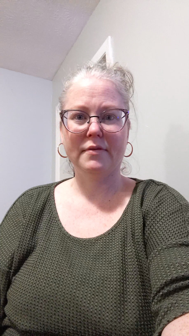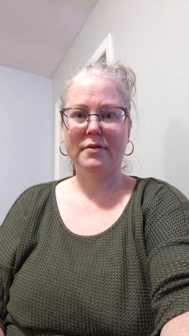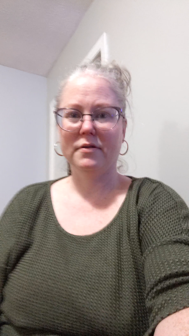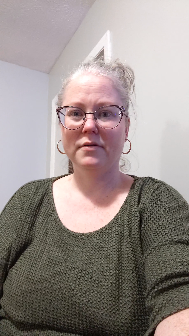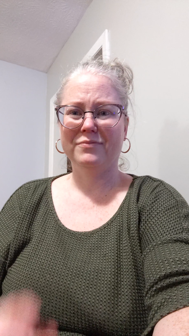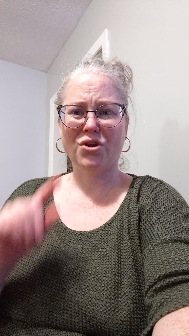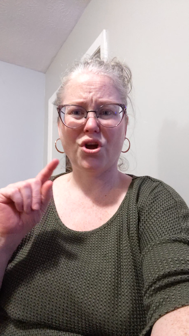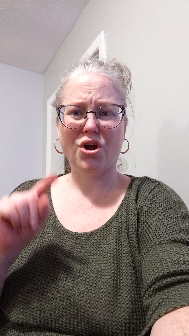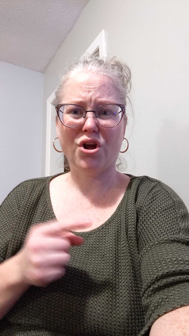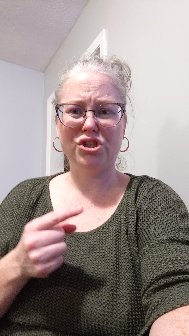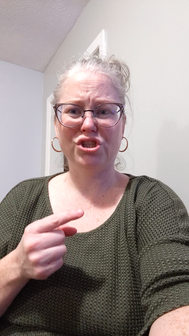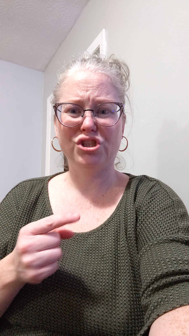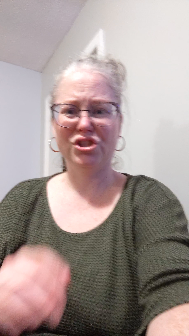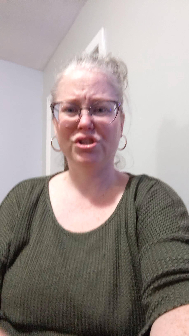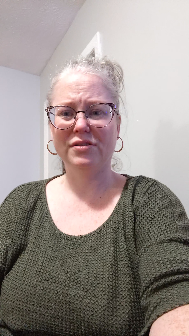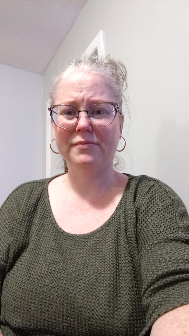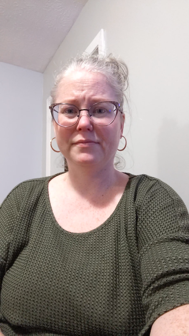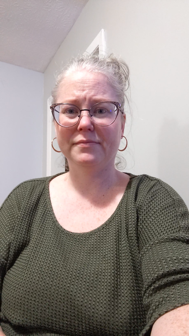hurt